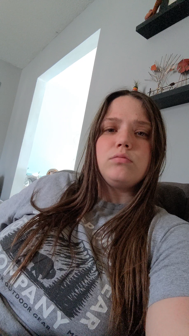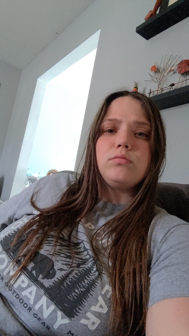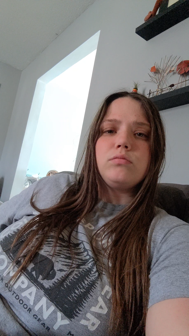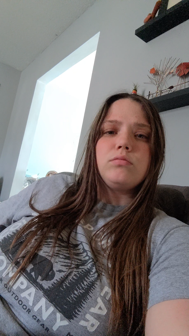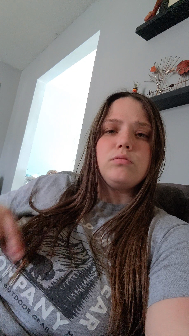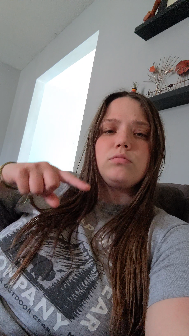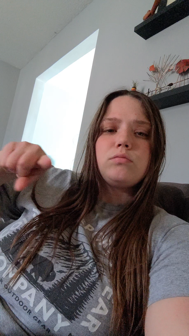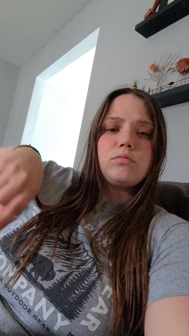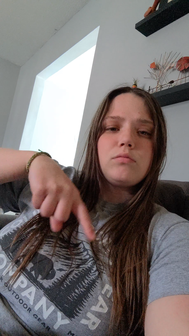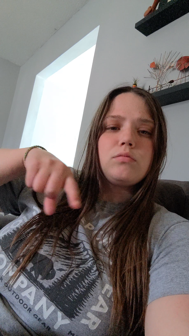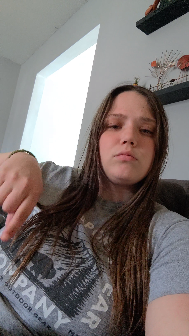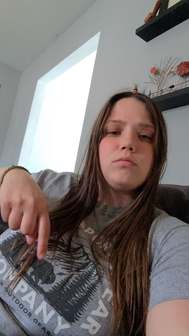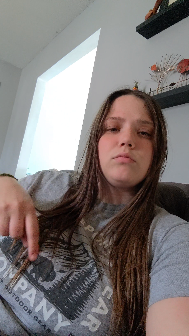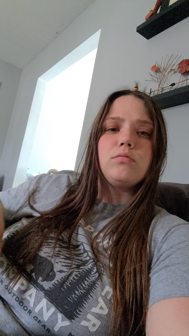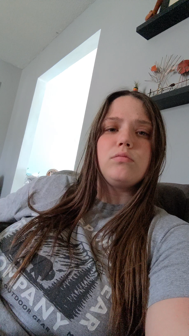around